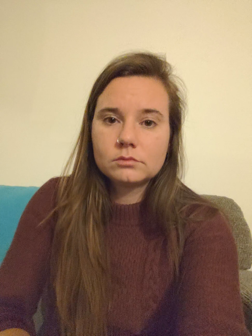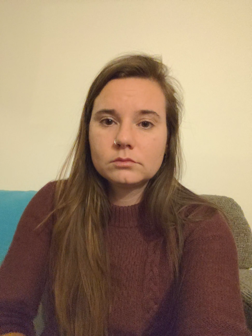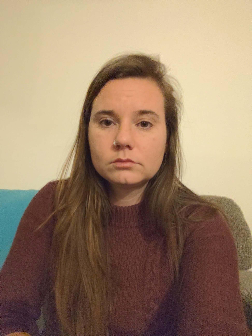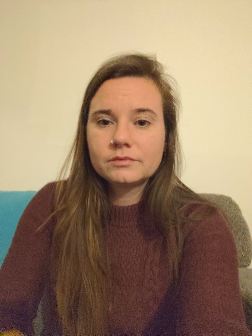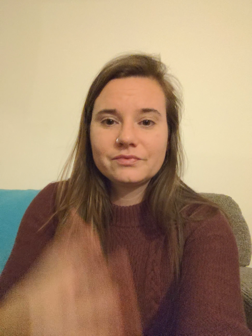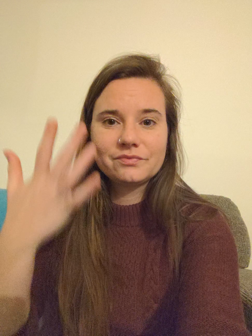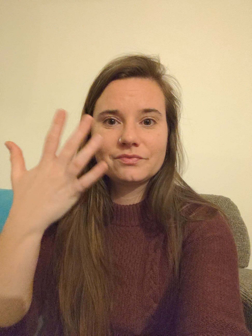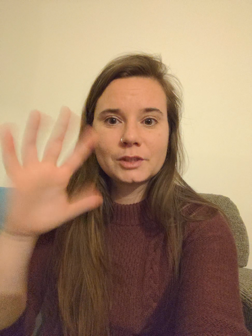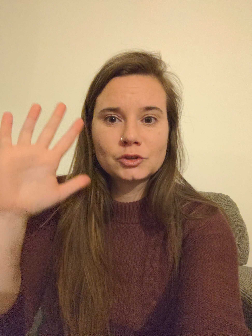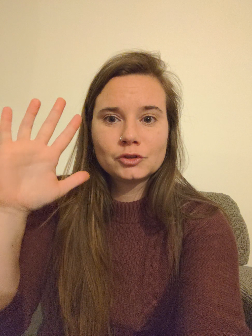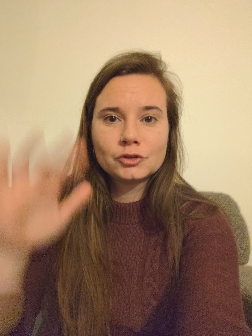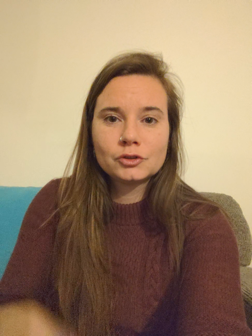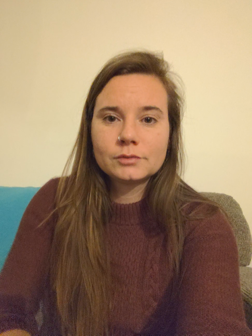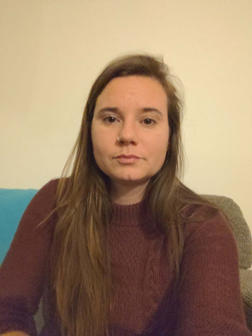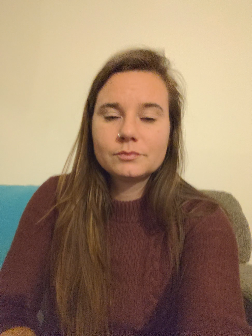finish